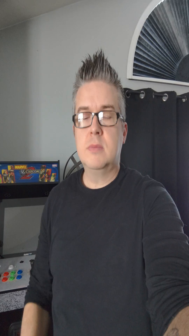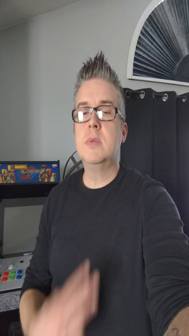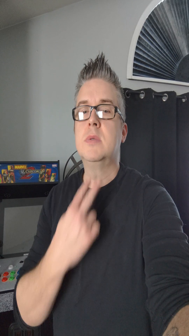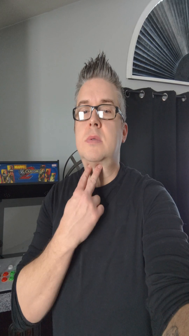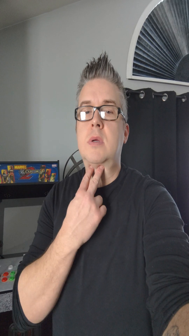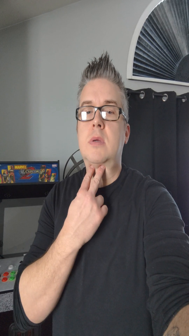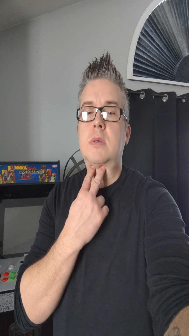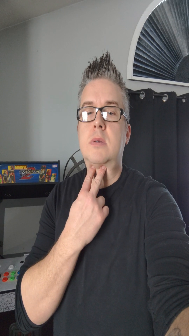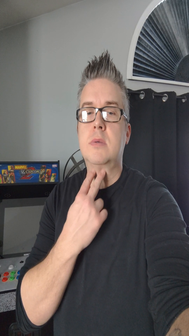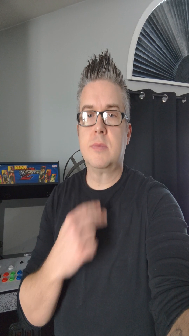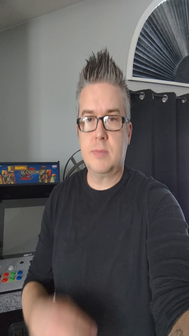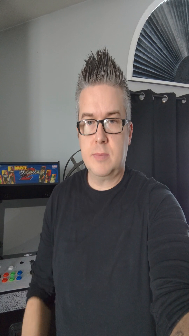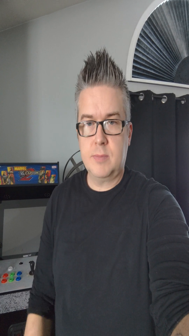stuck